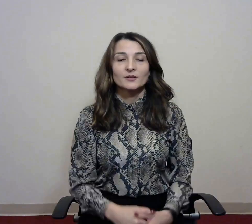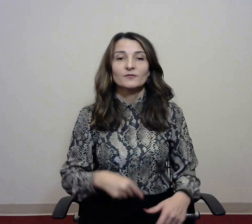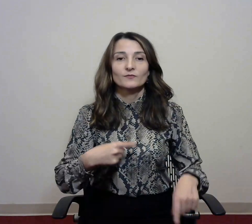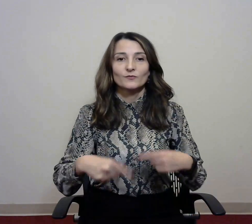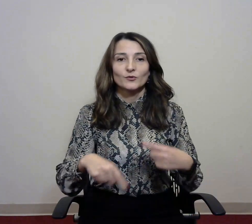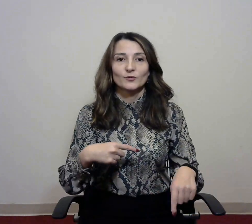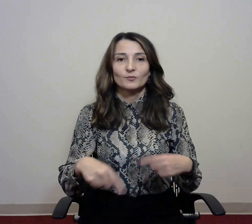futbol